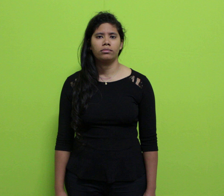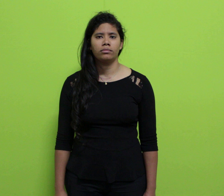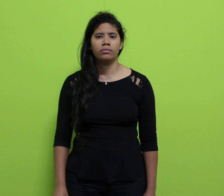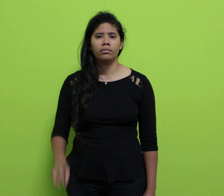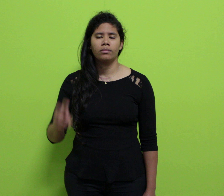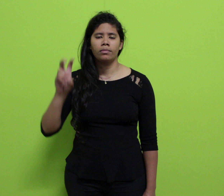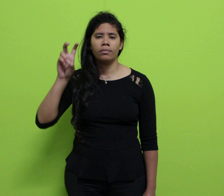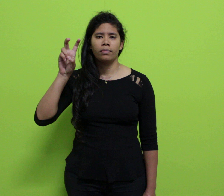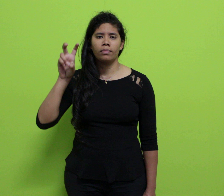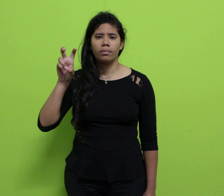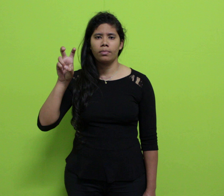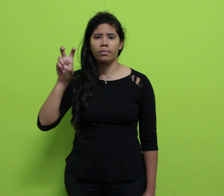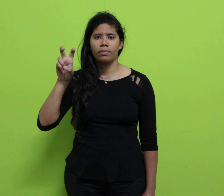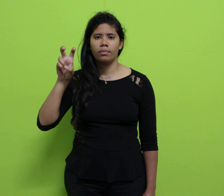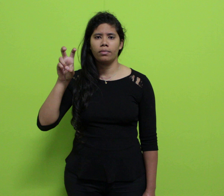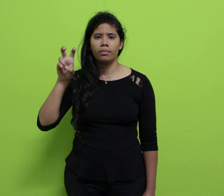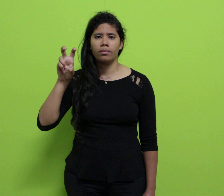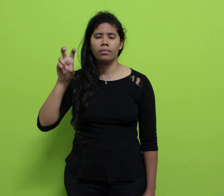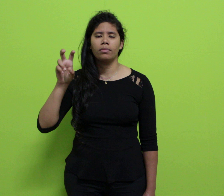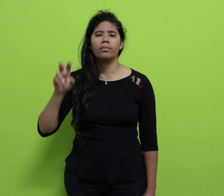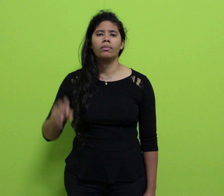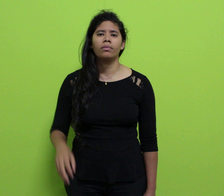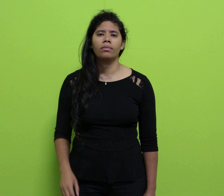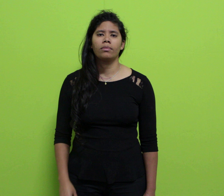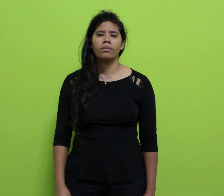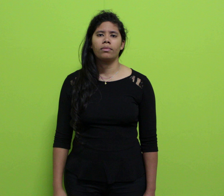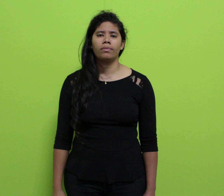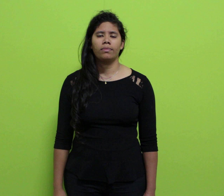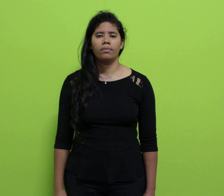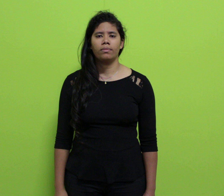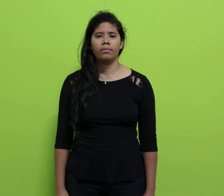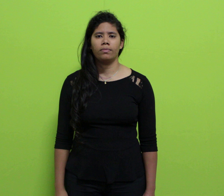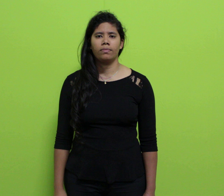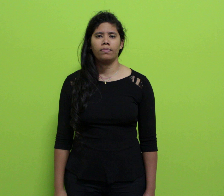cinco